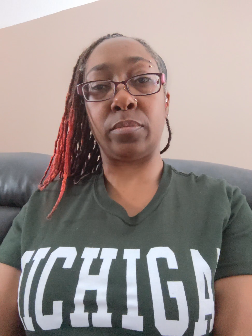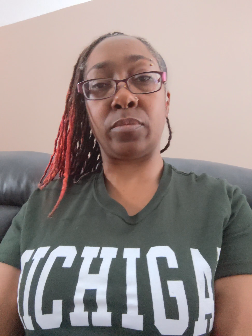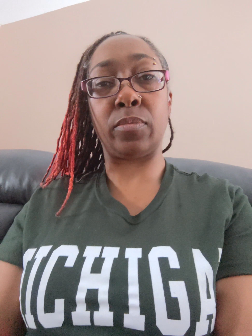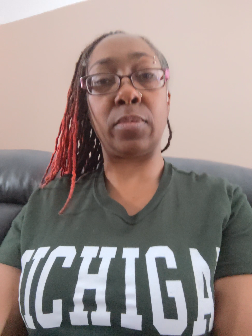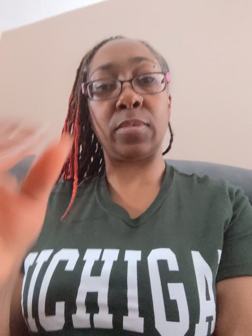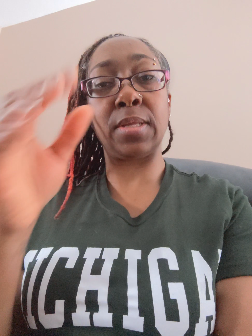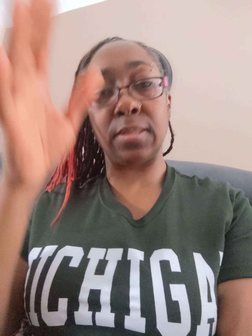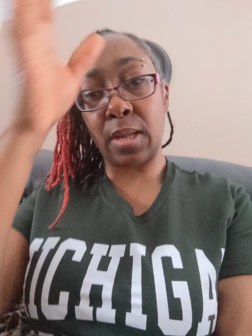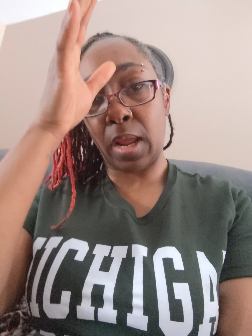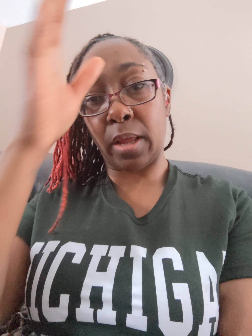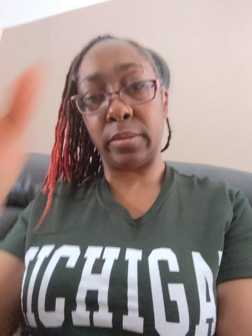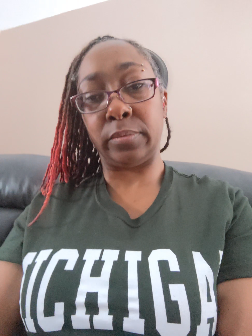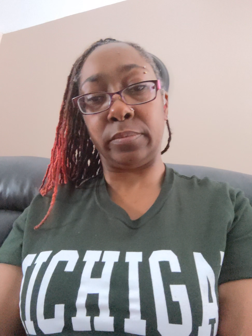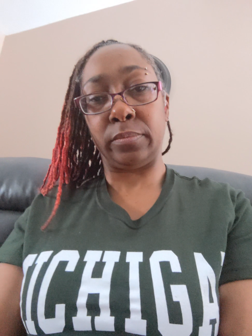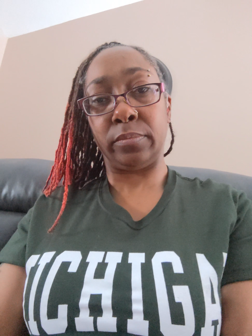dad